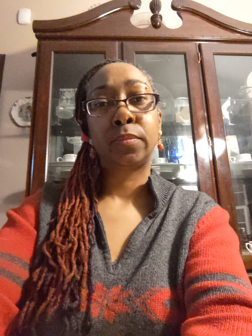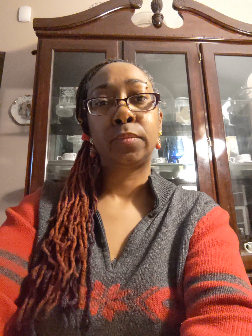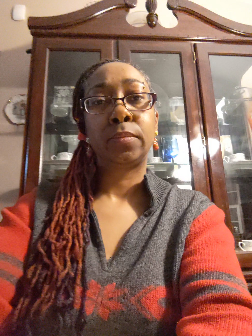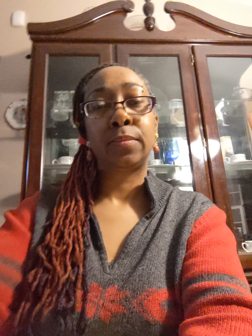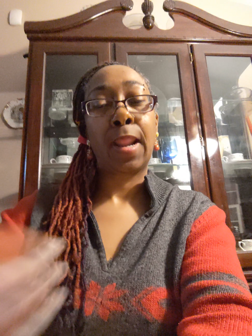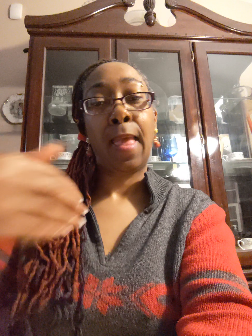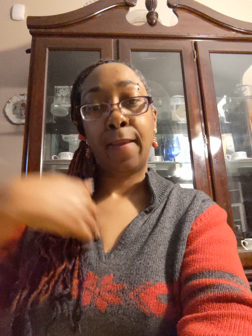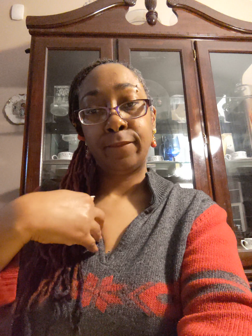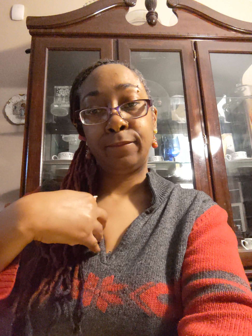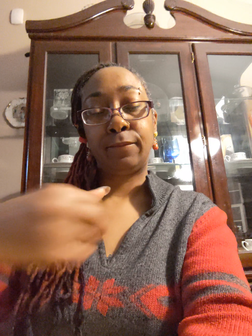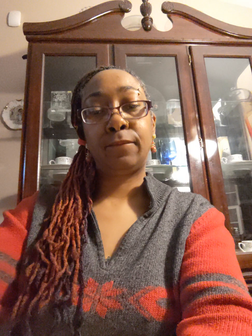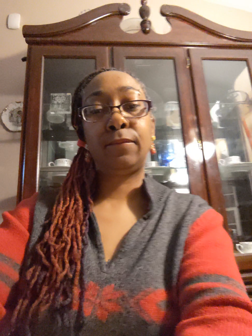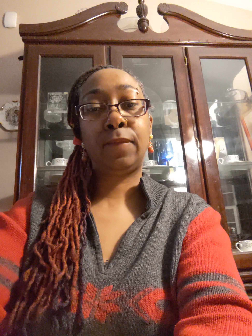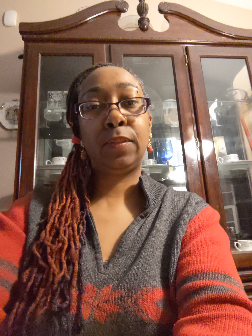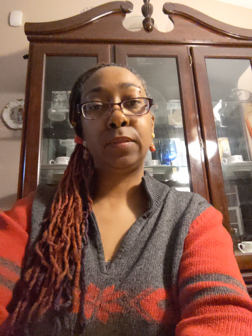have